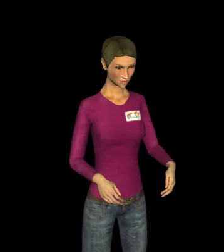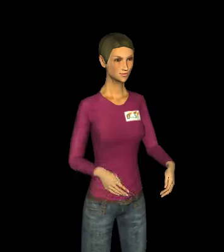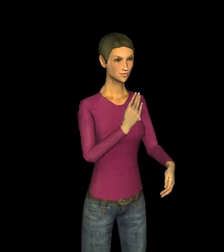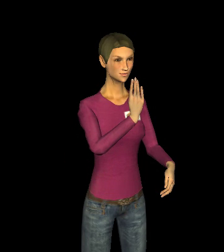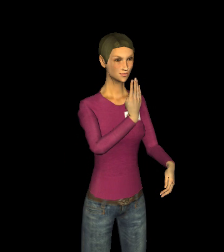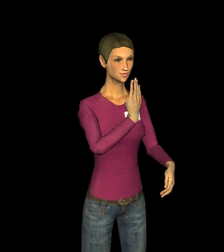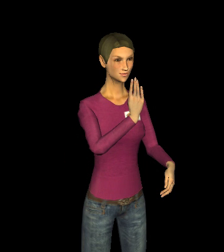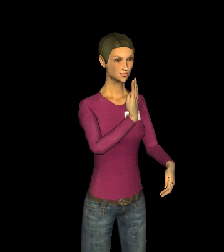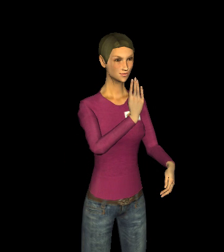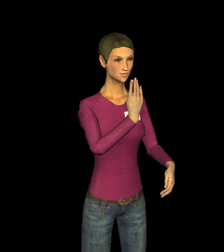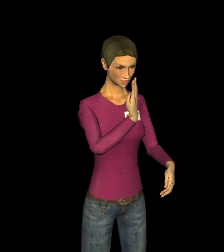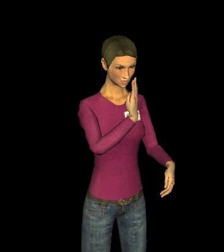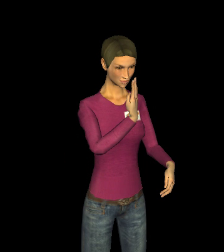مرآة